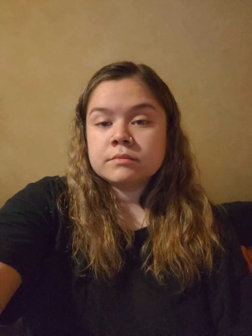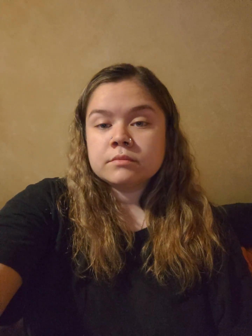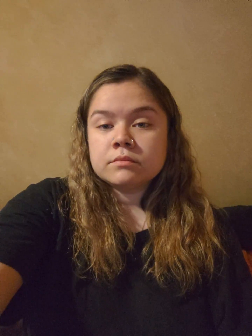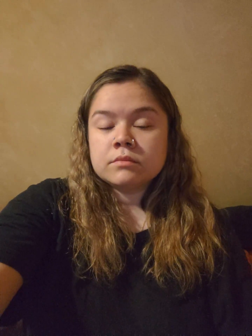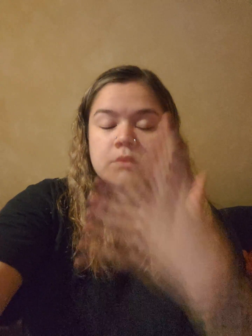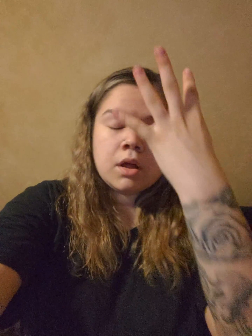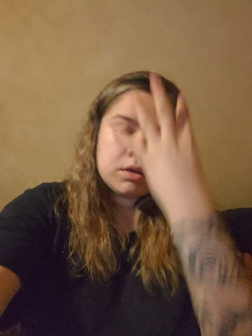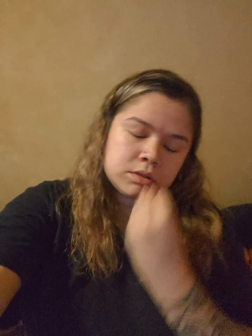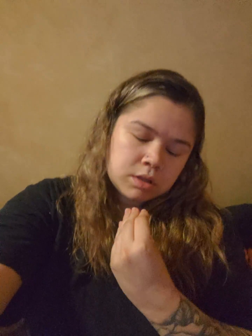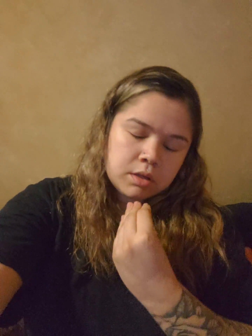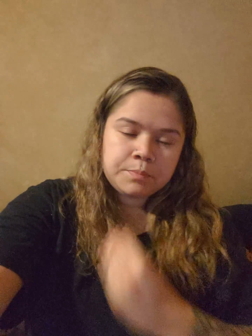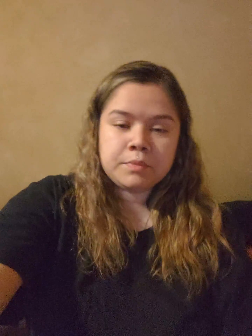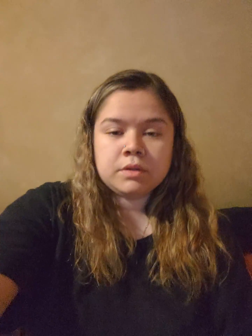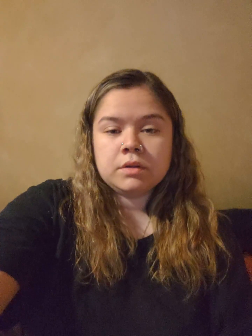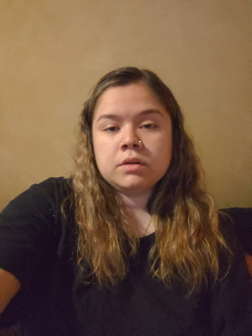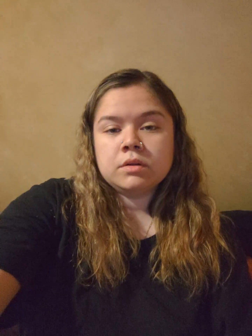asleep